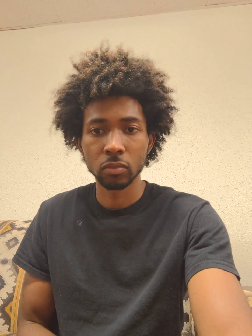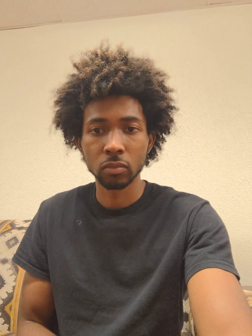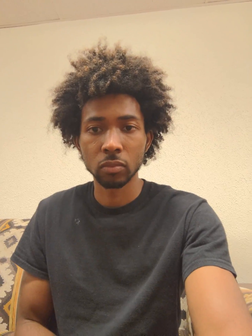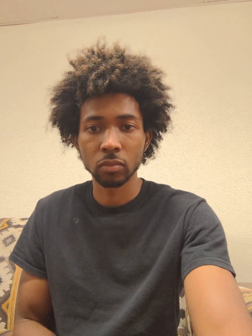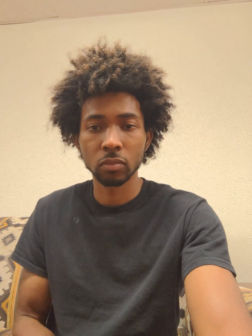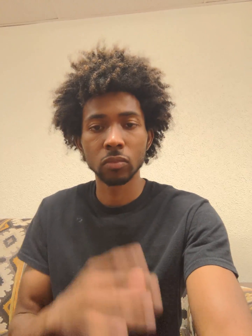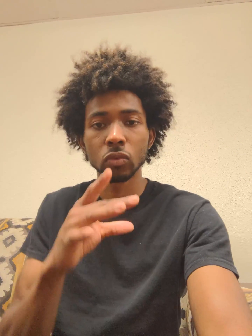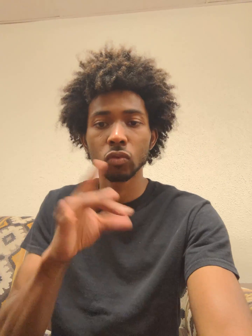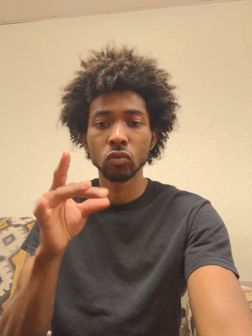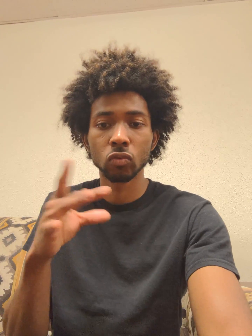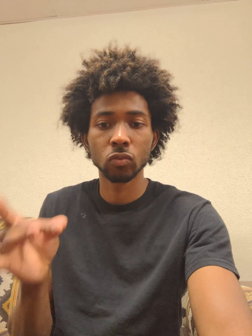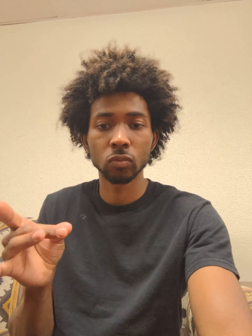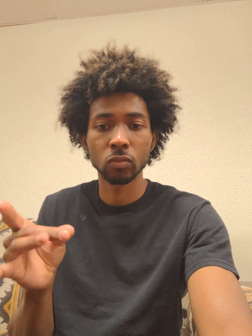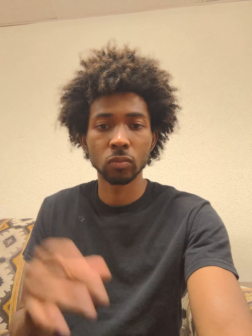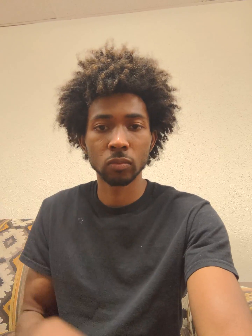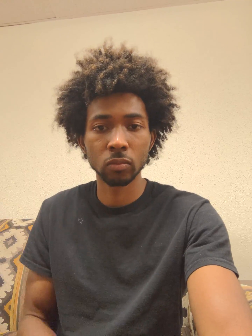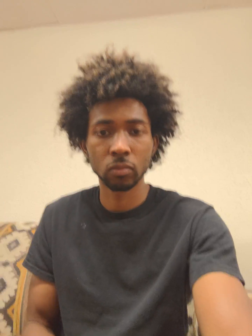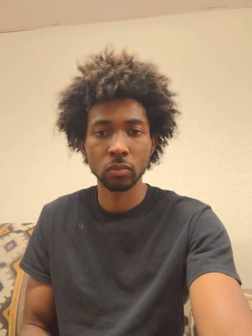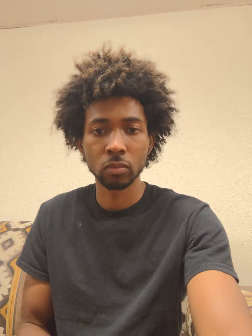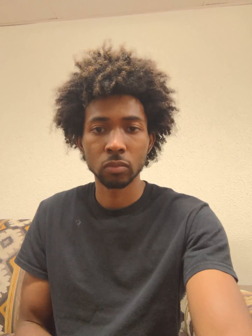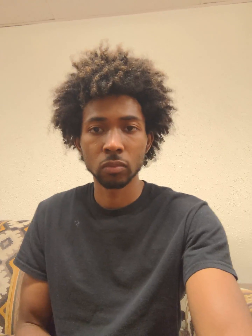choose